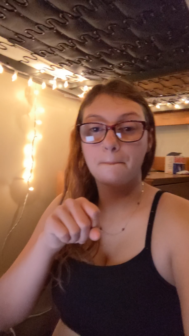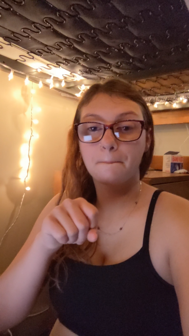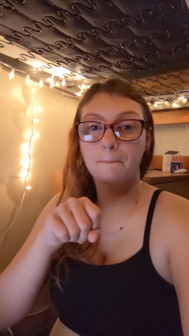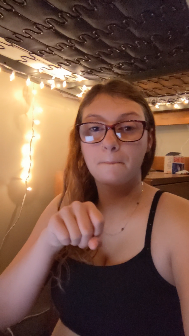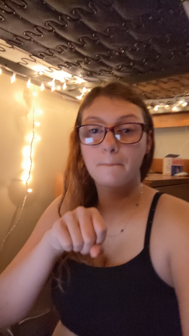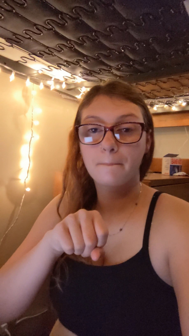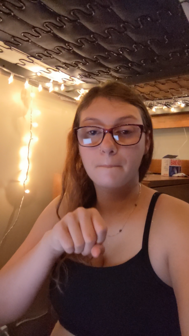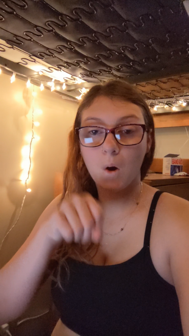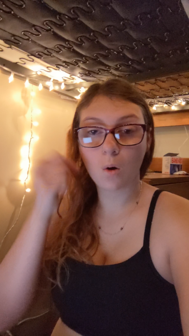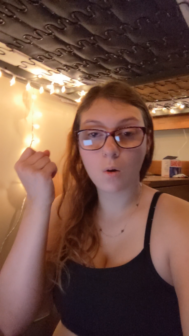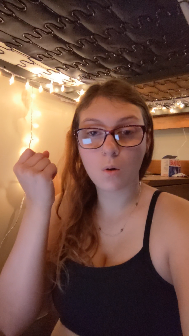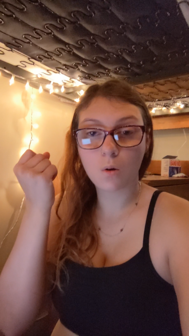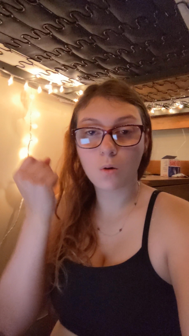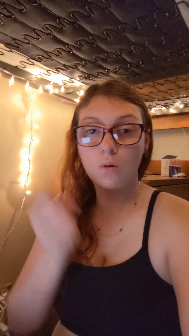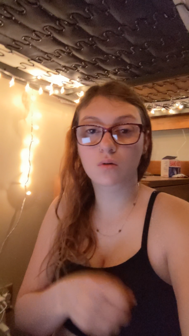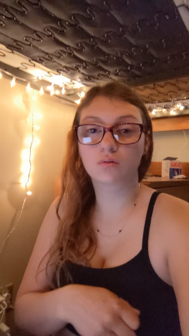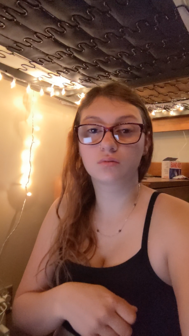broken